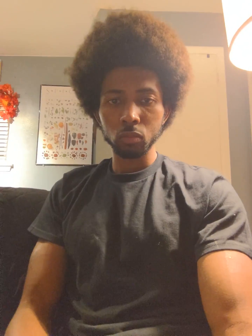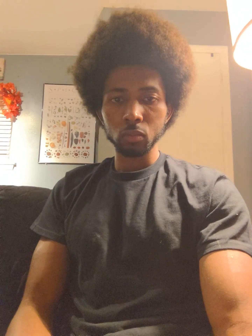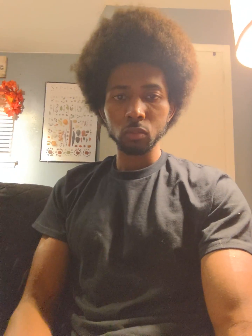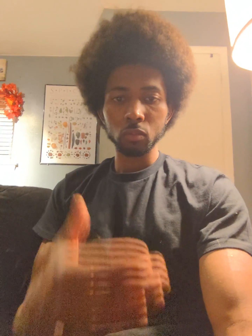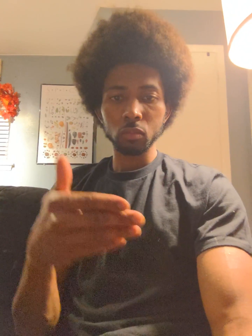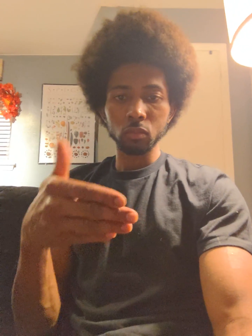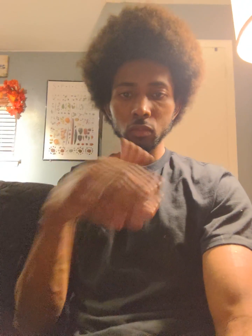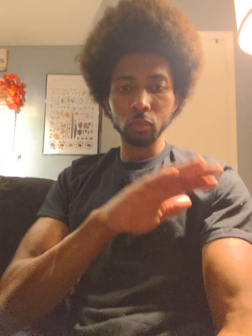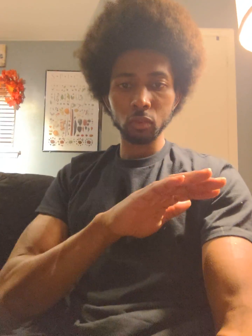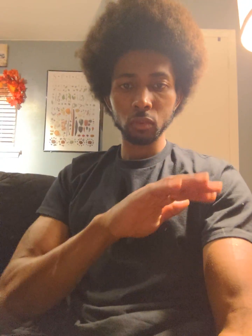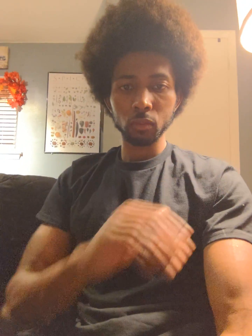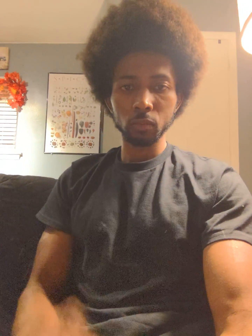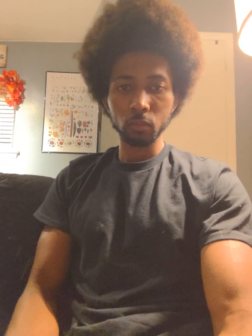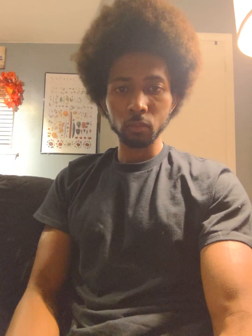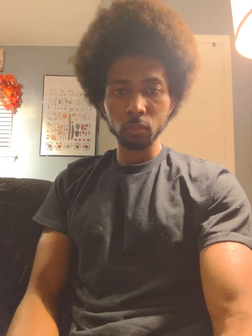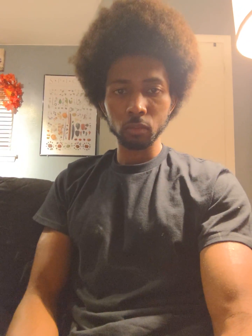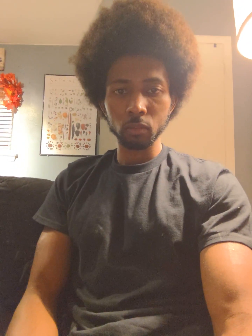cover